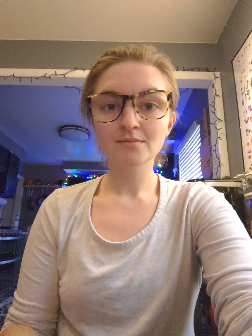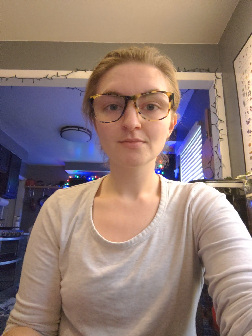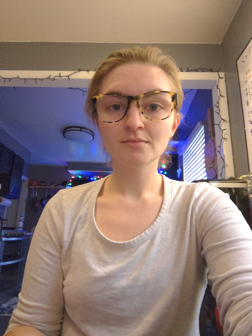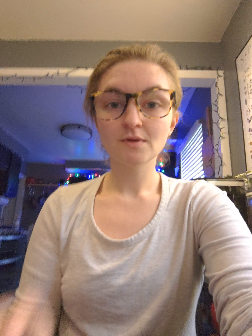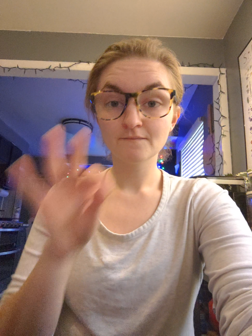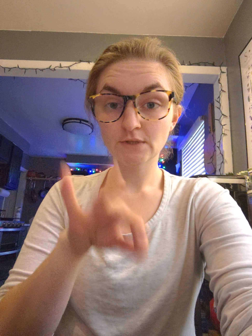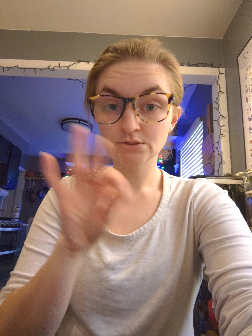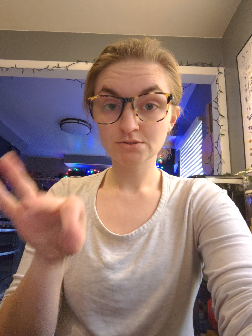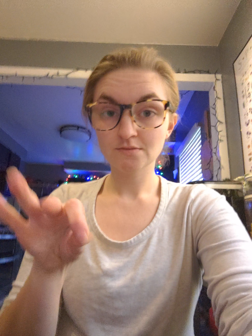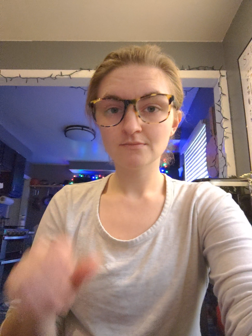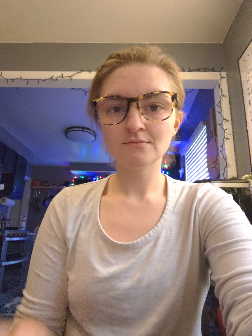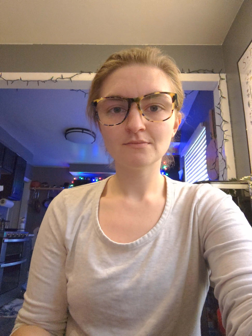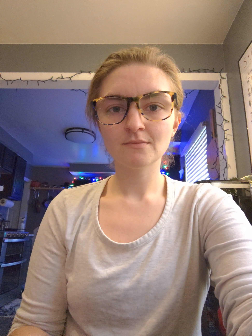french fries